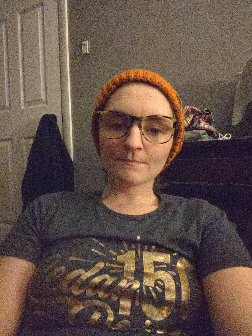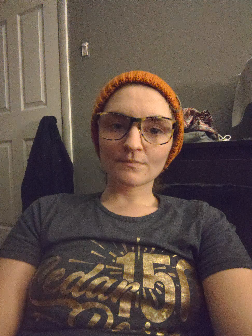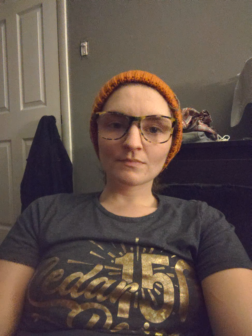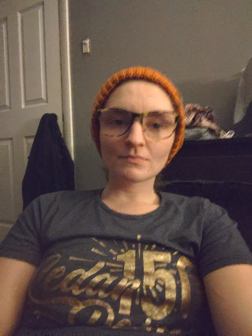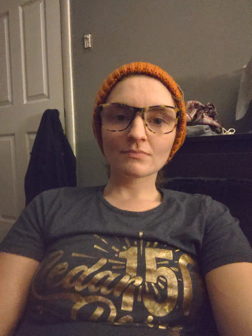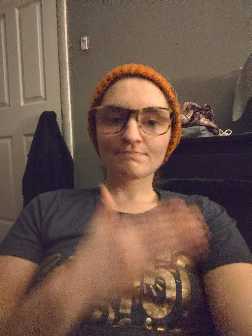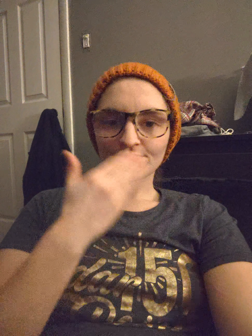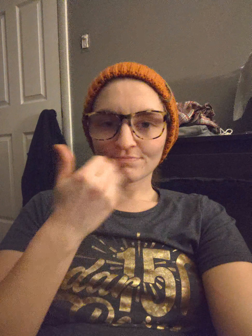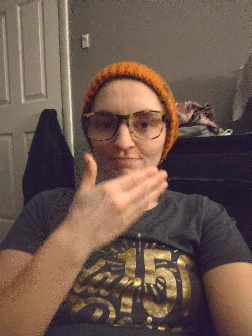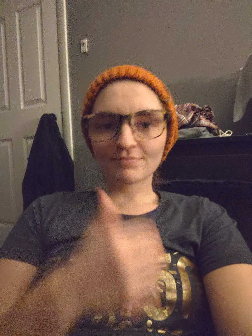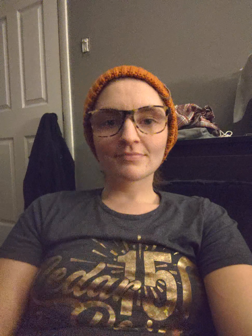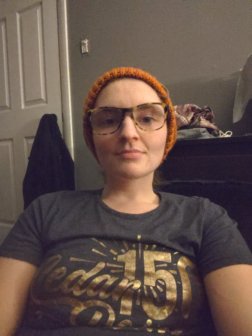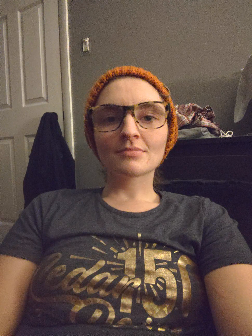napkin